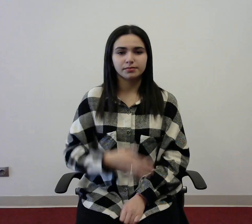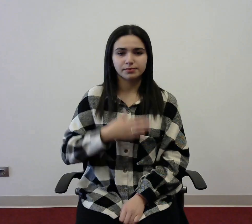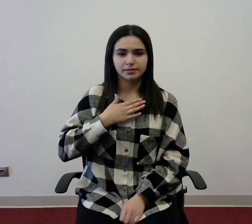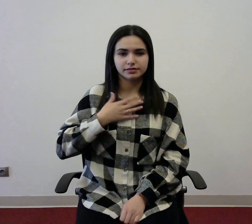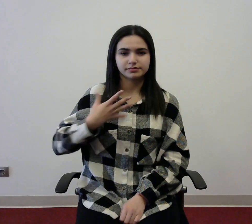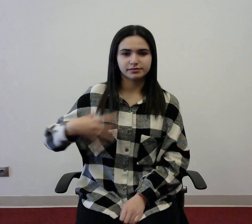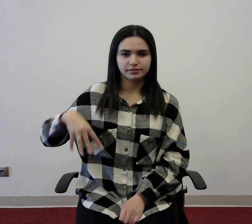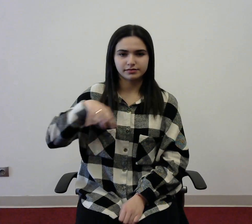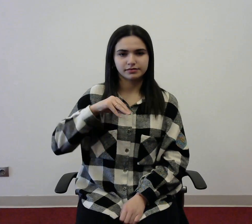biz